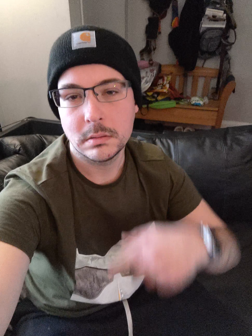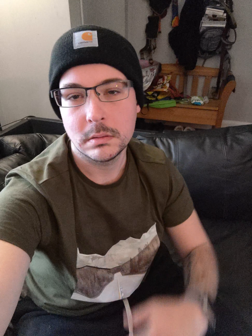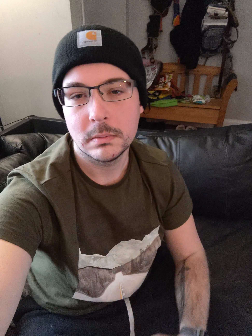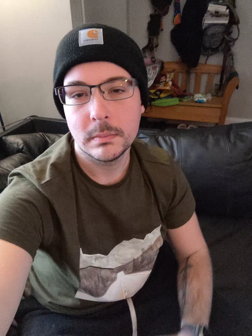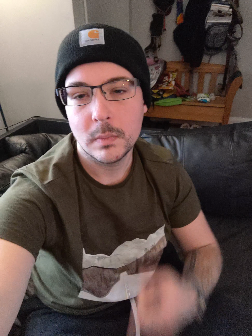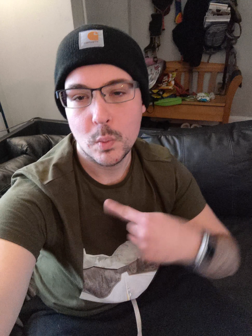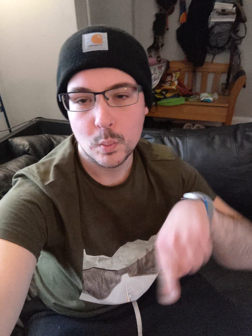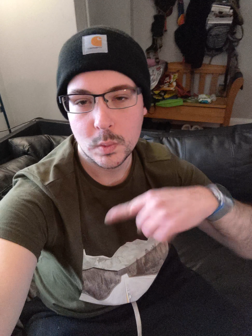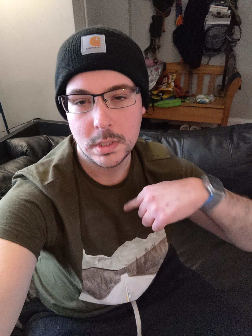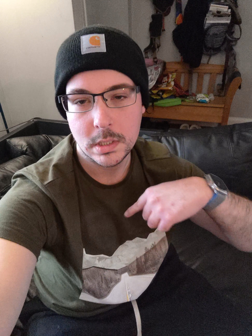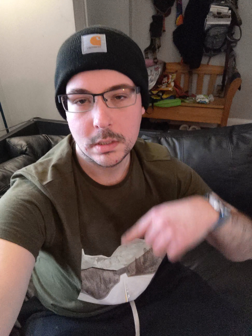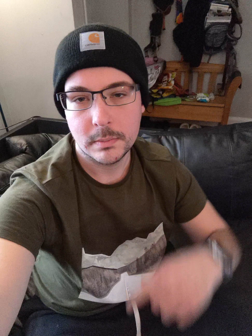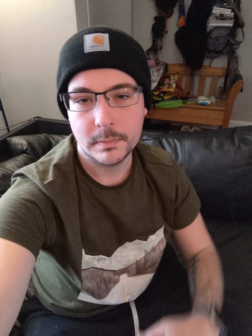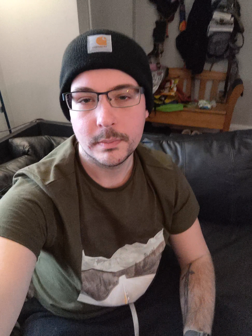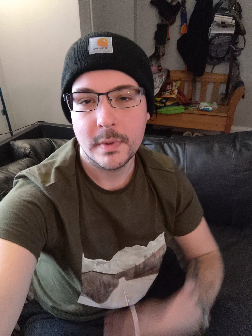we